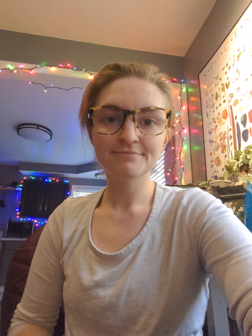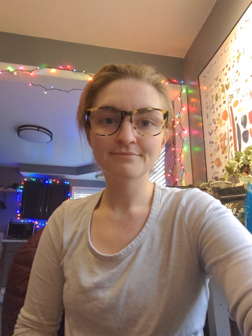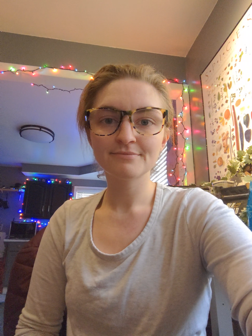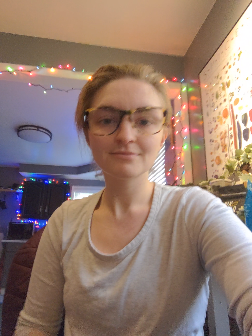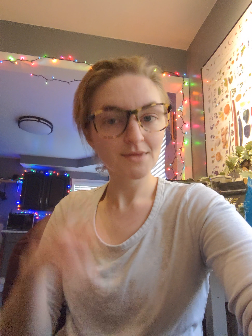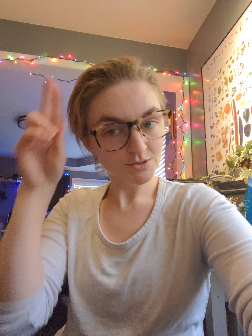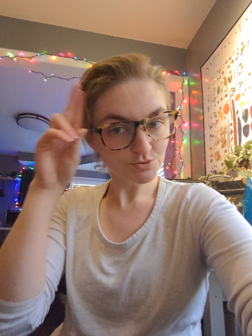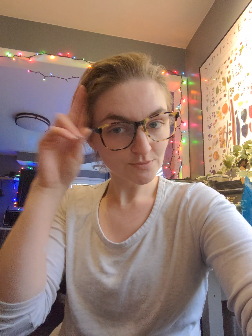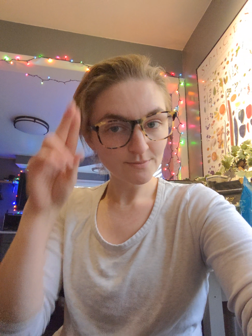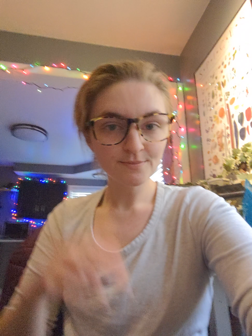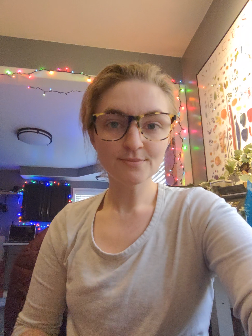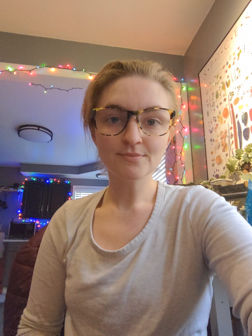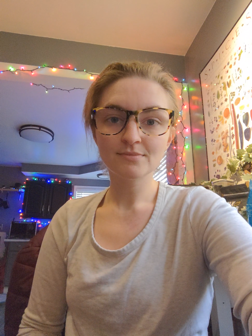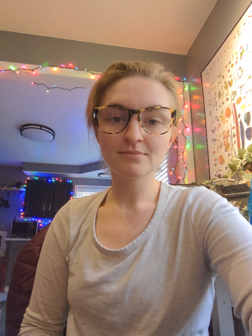uncle